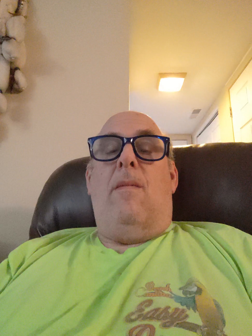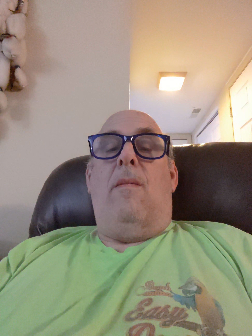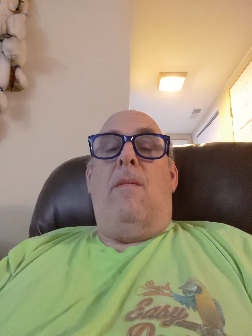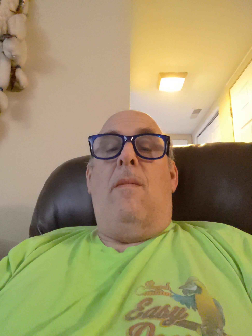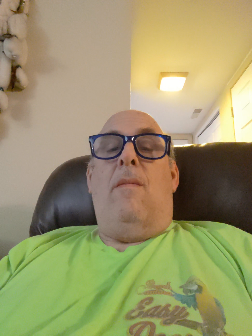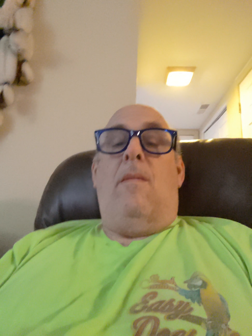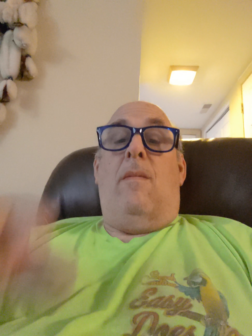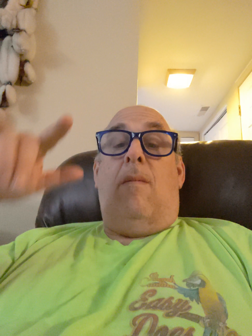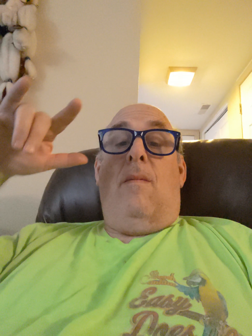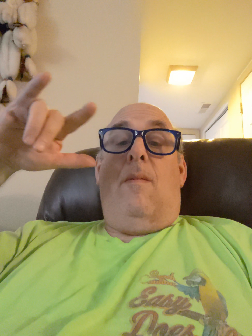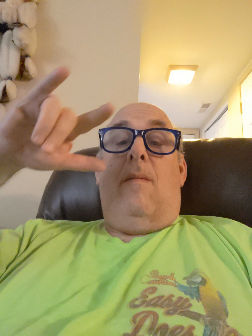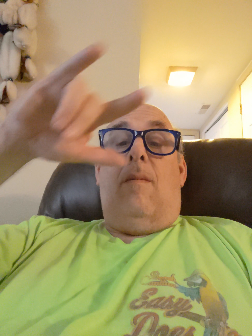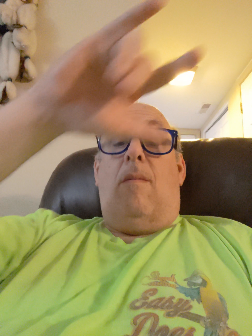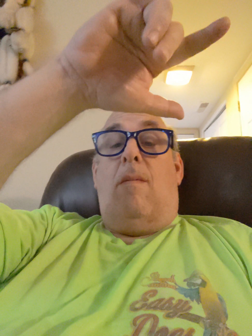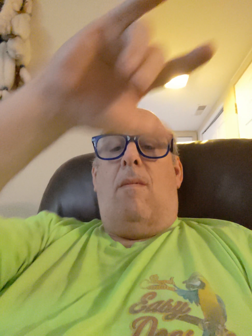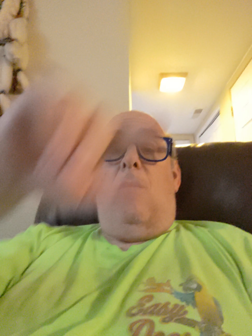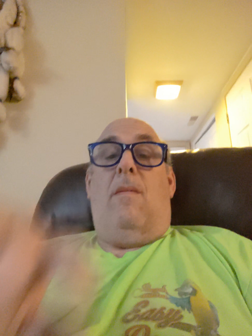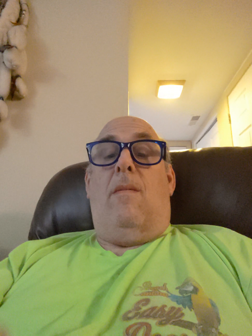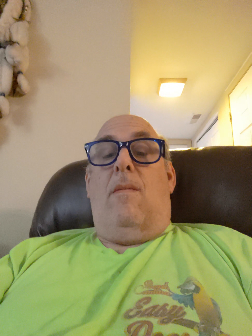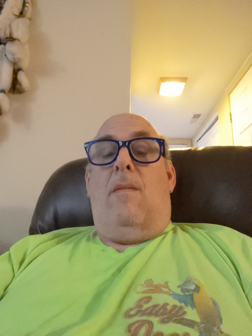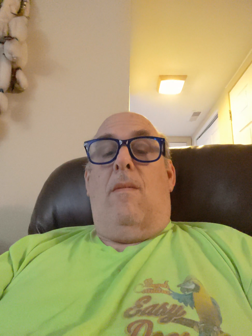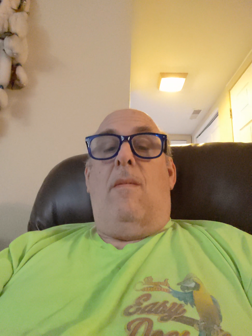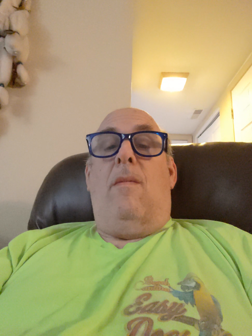airplane